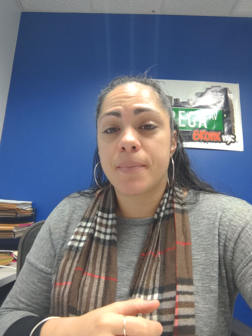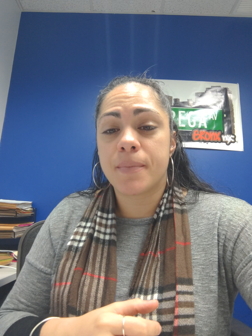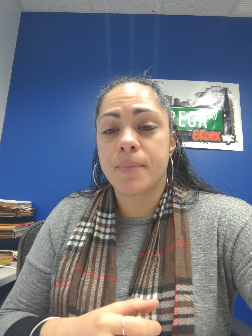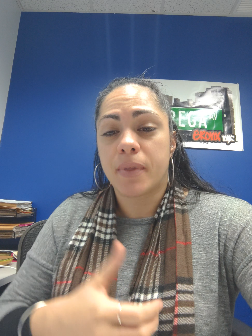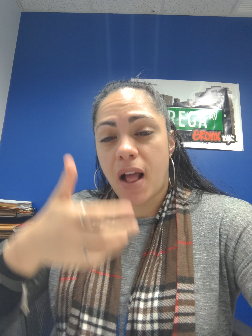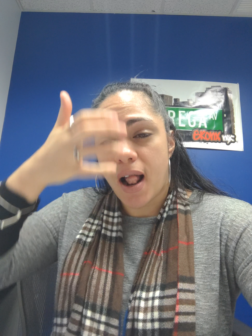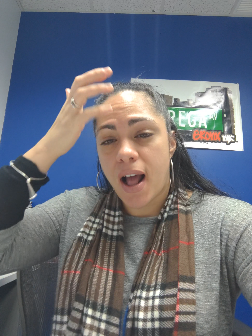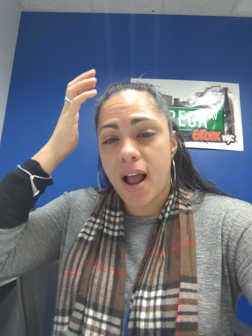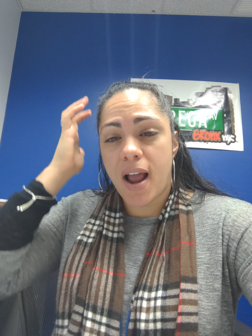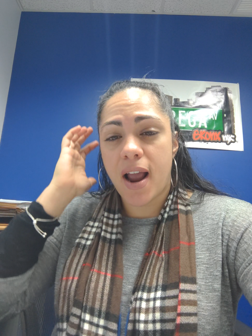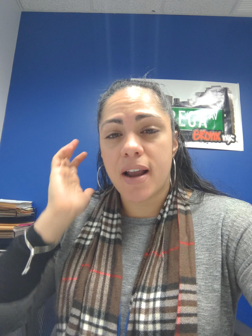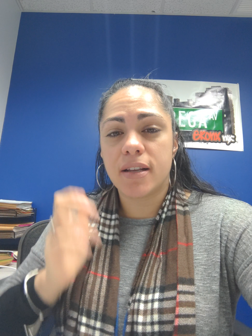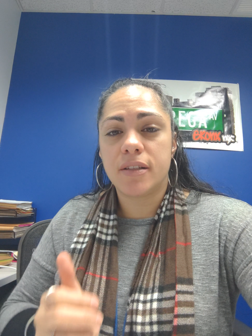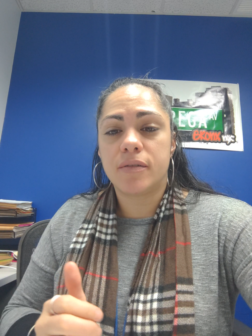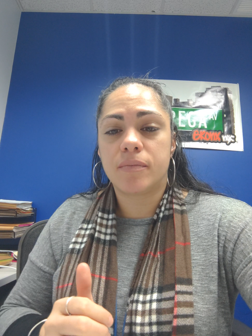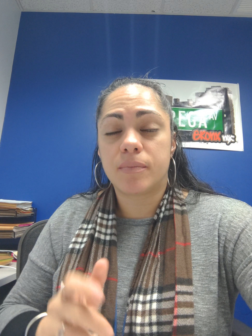lion